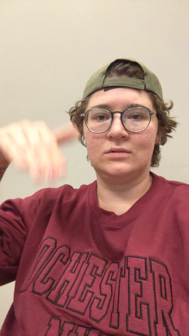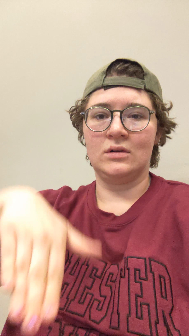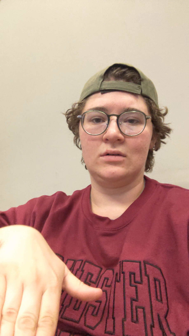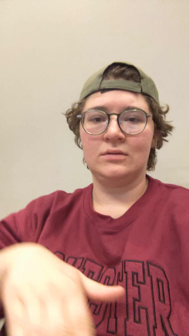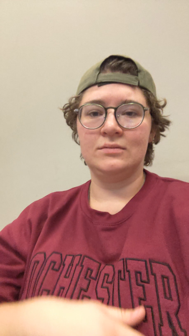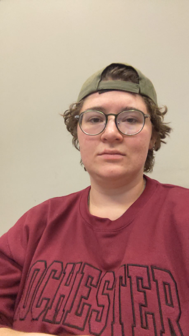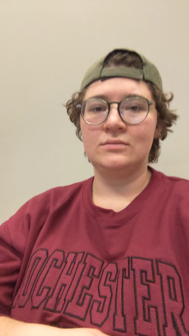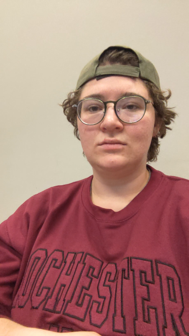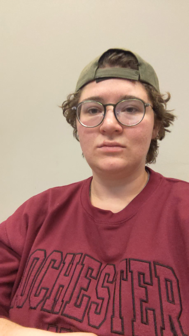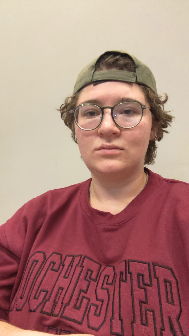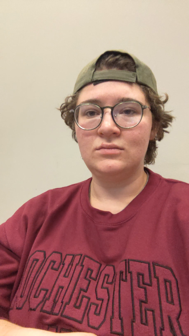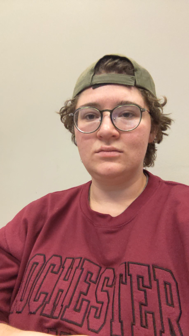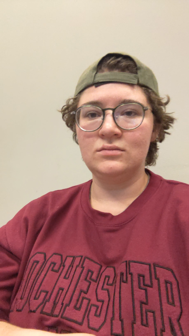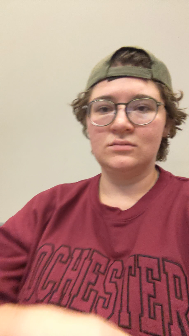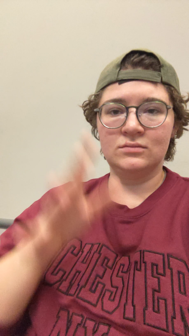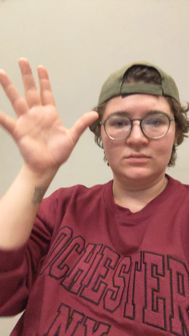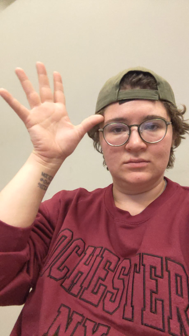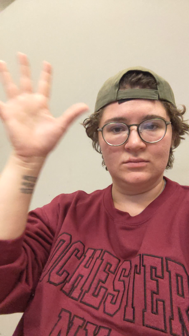deer